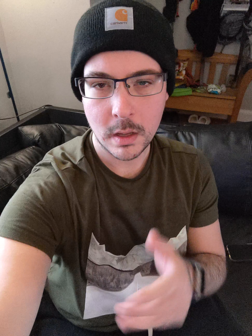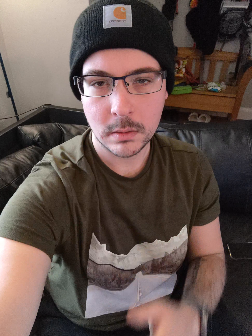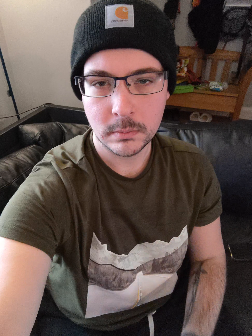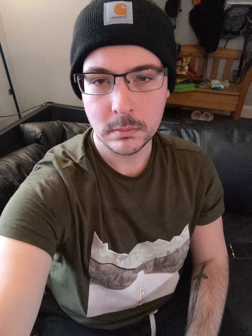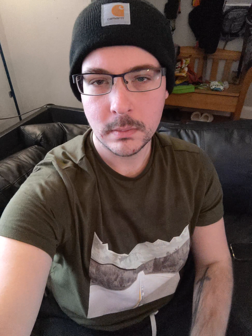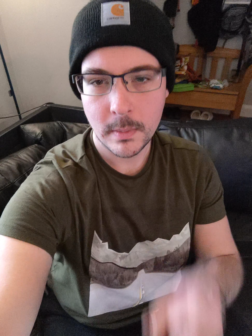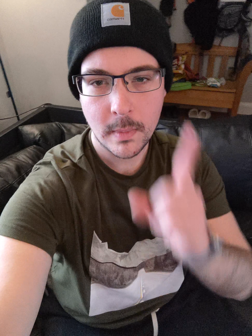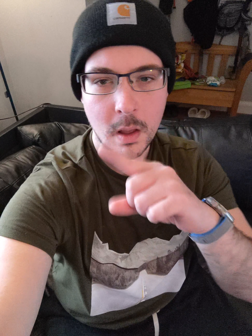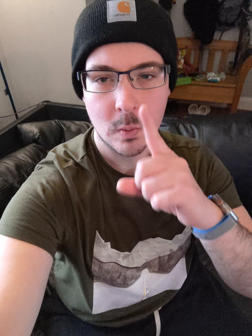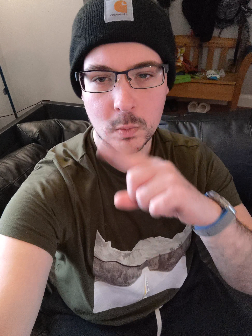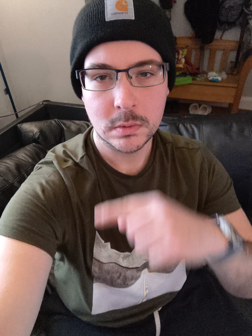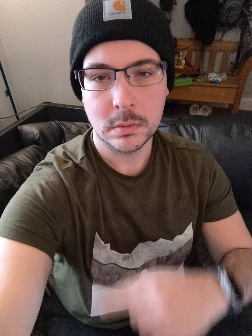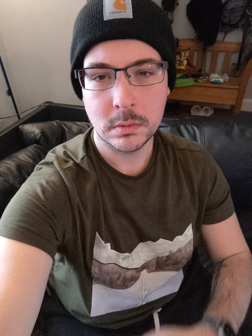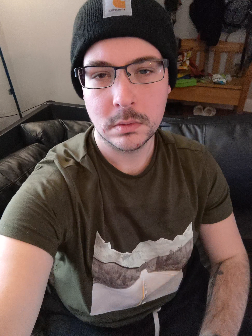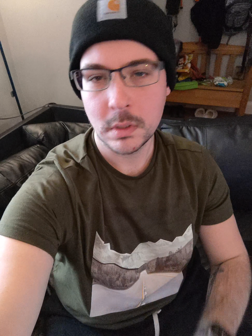mouse